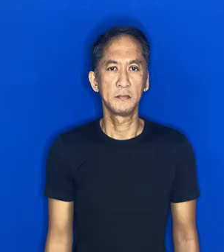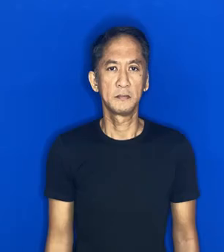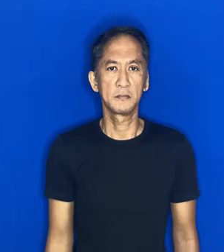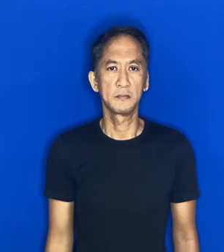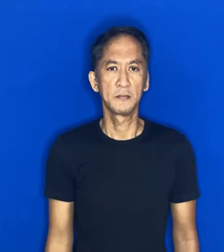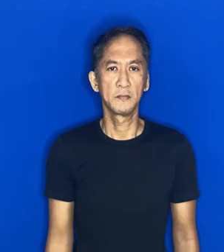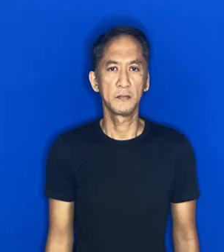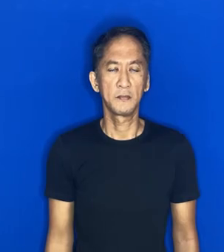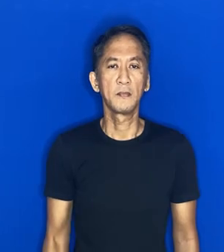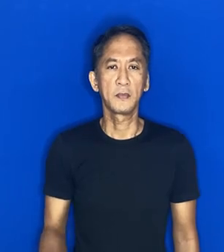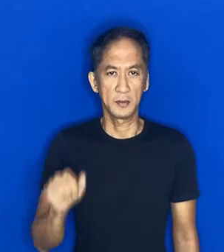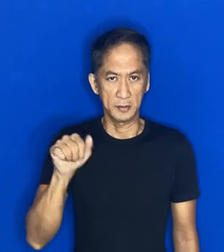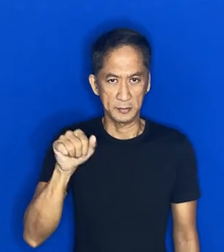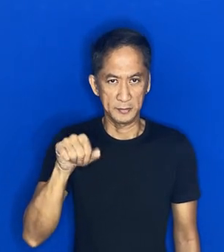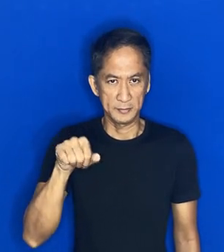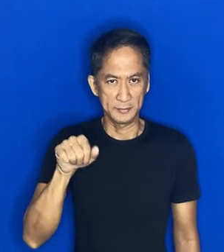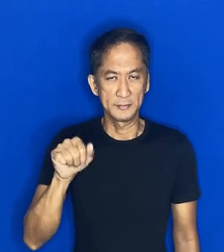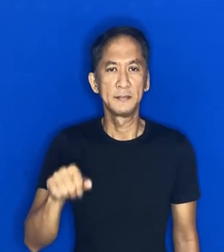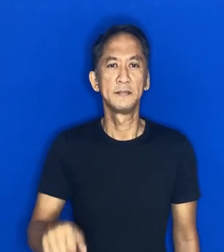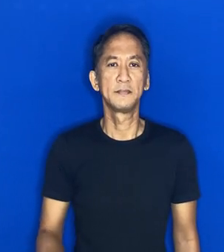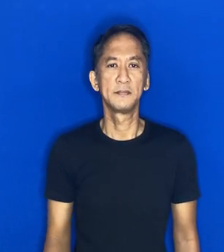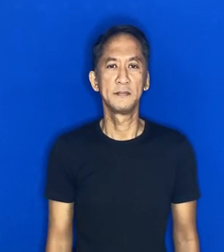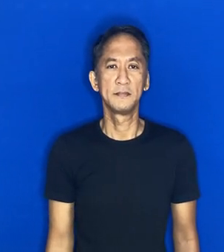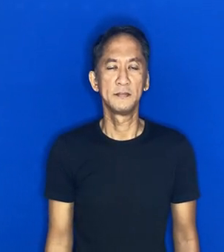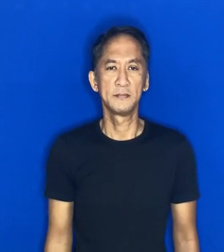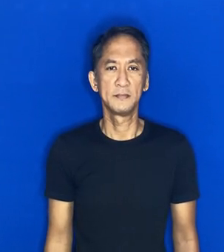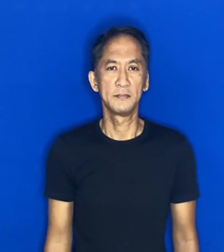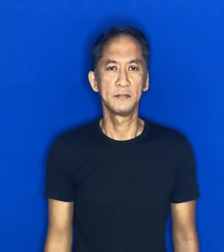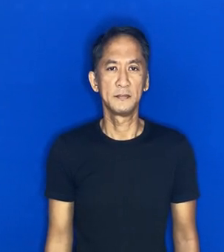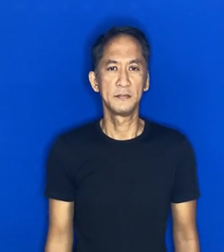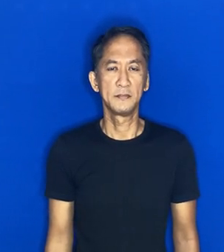yes